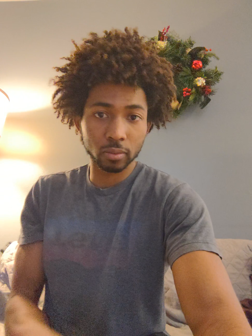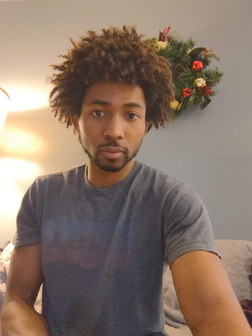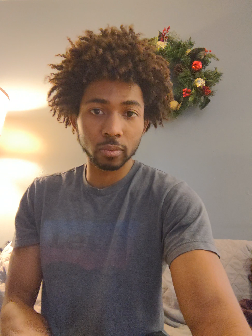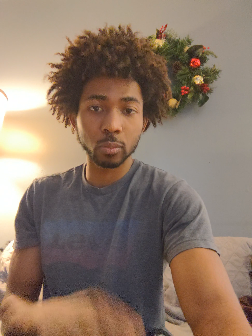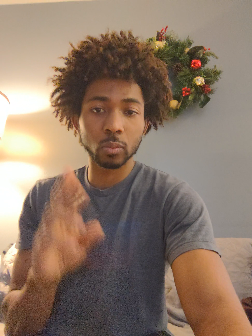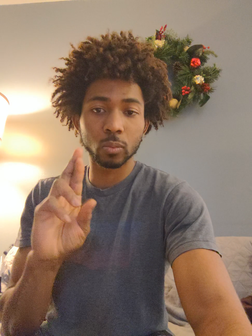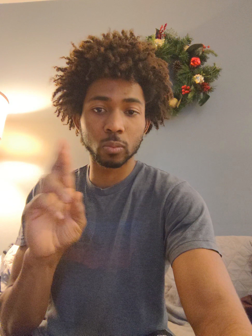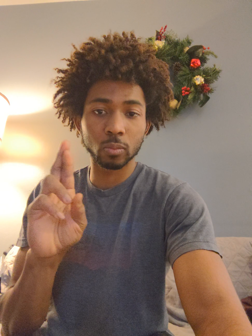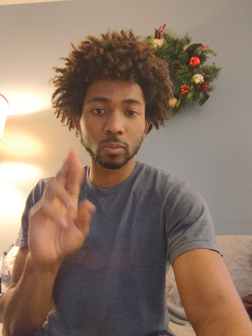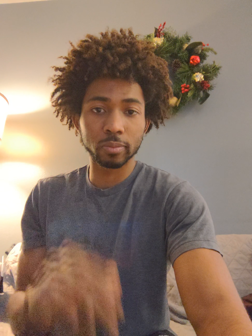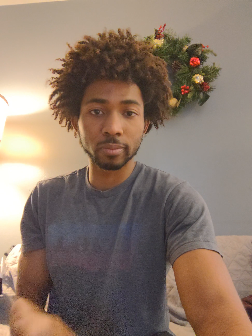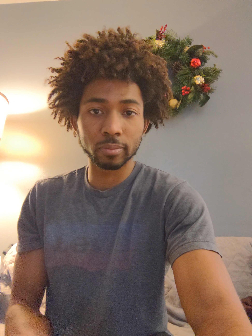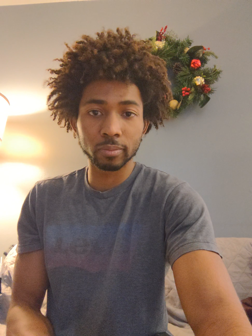refrigerator